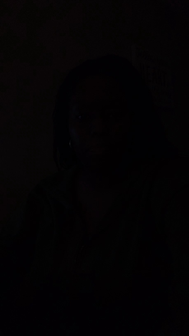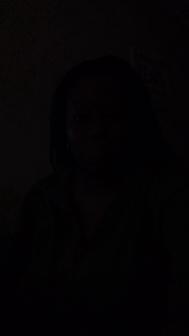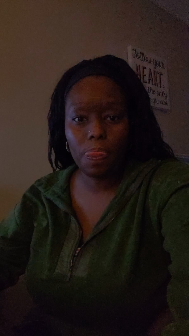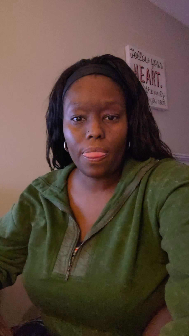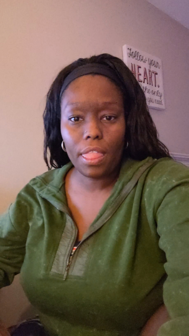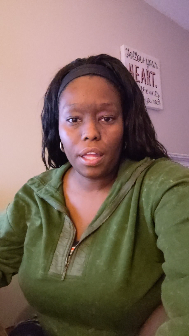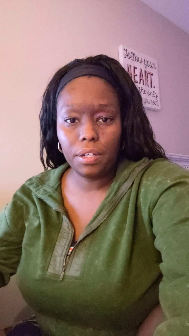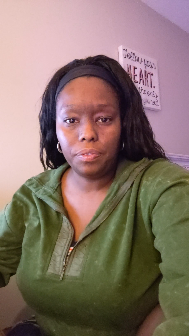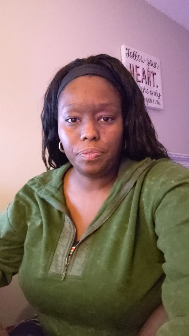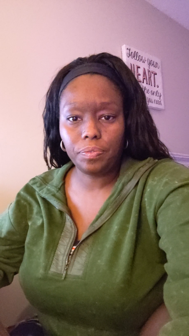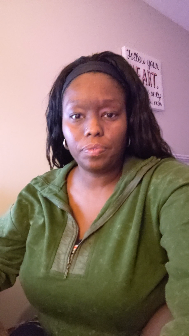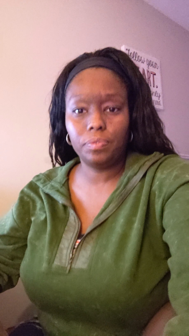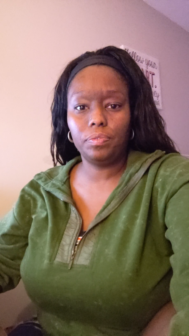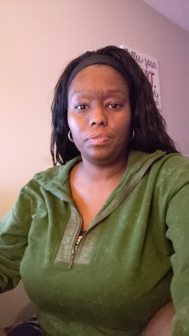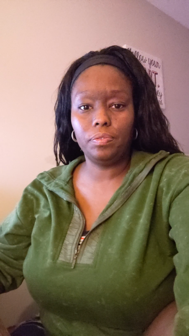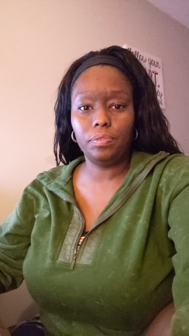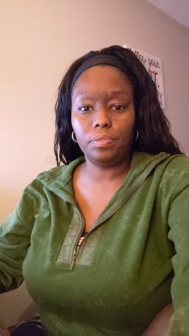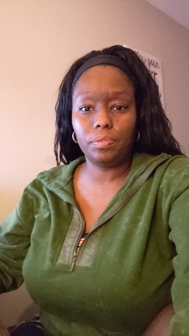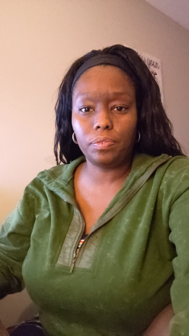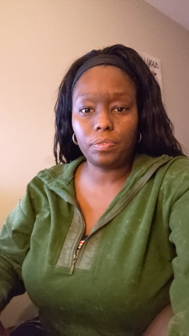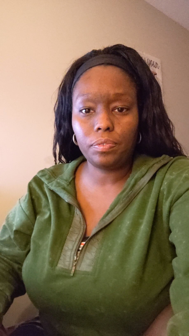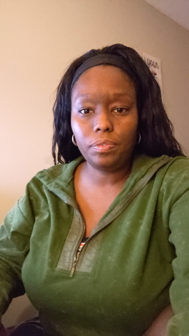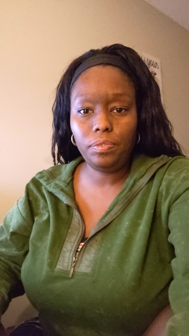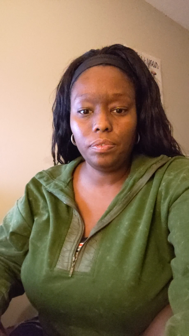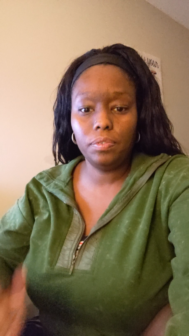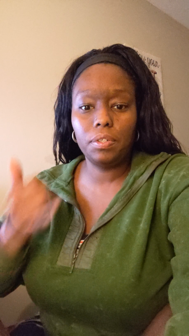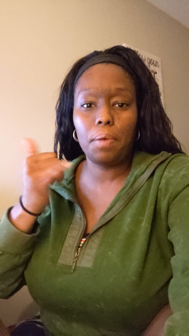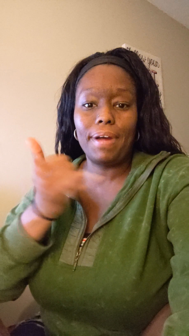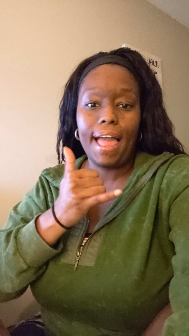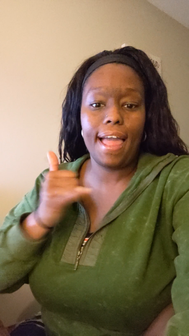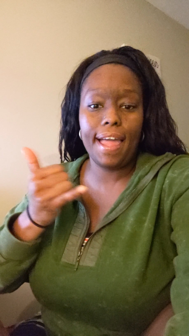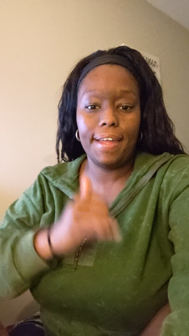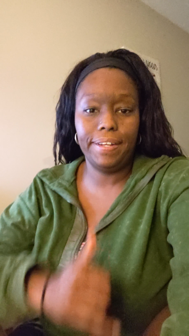play